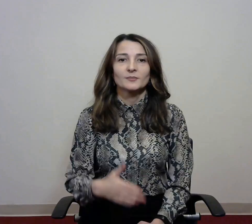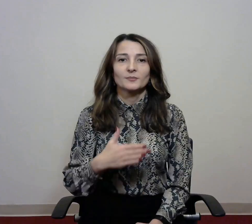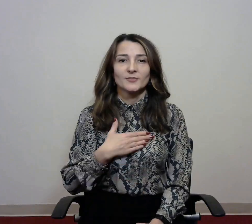mən